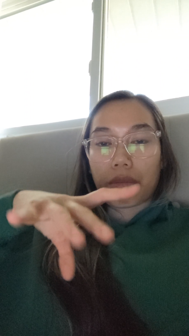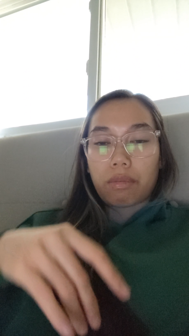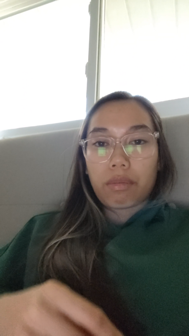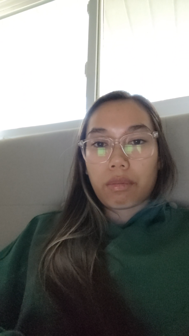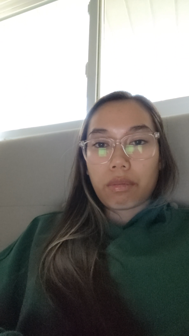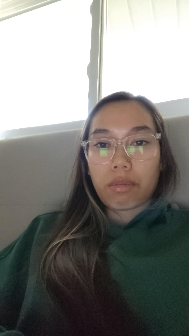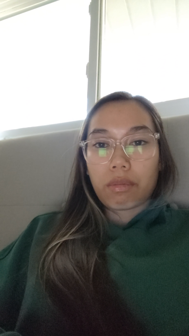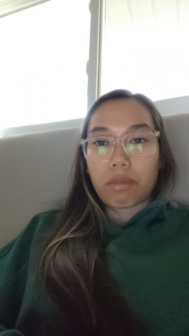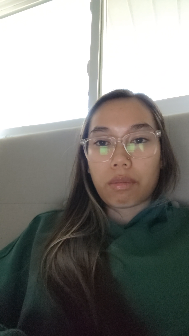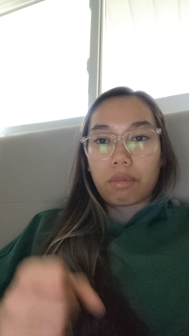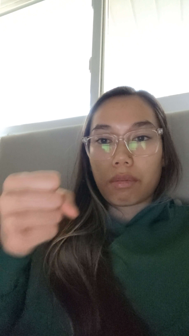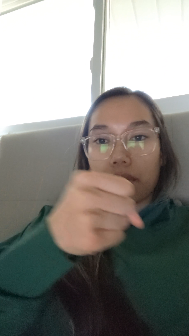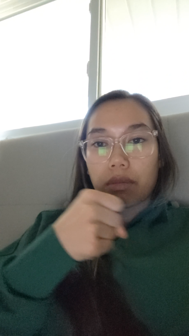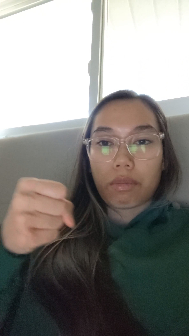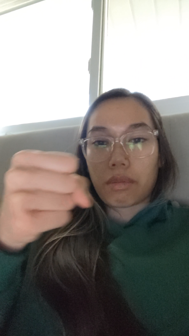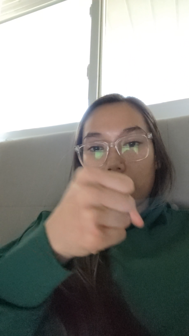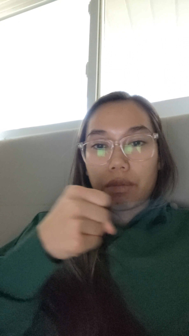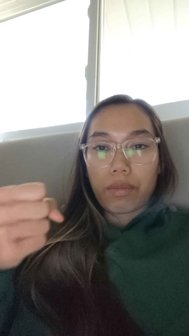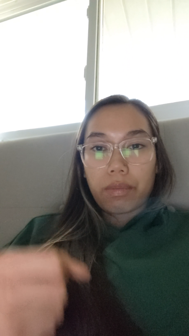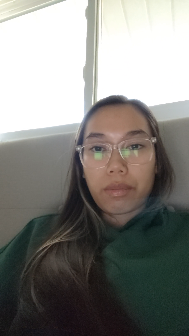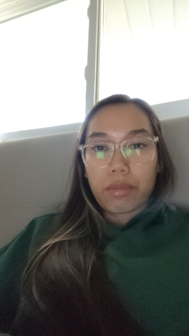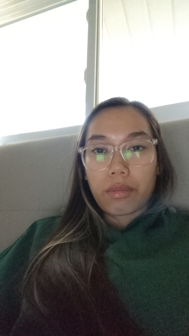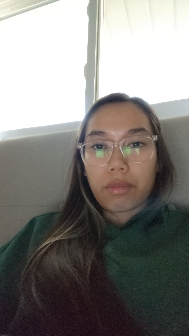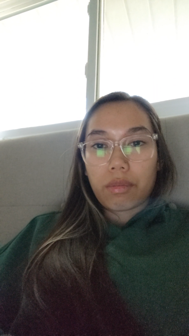coffee